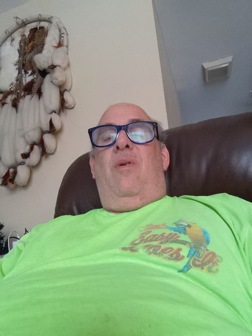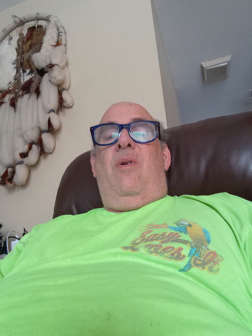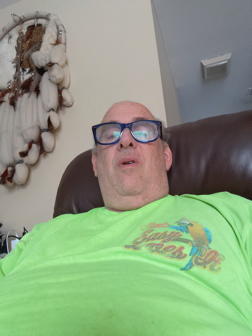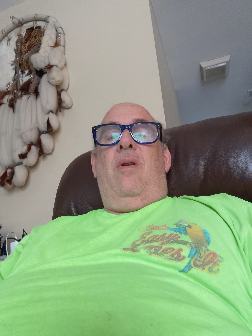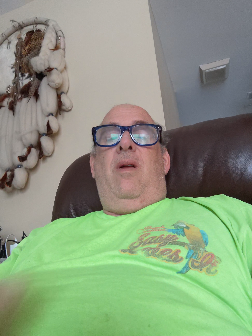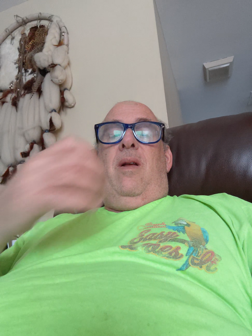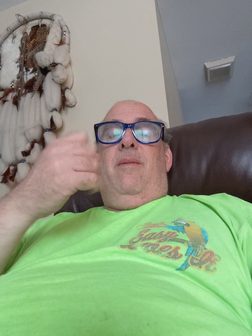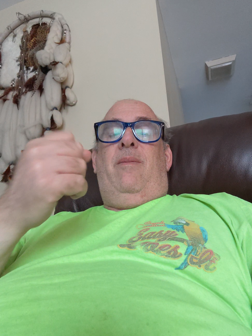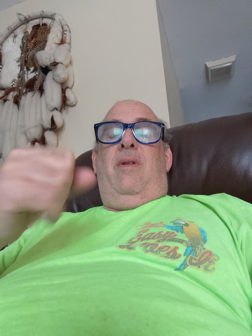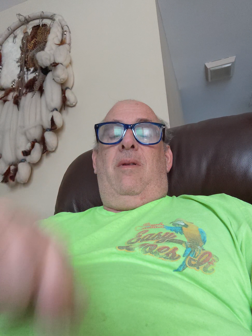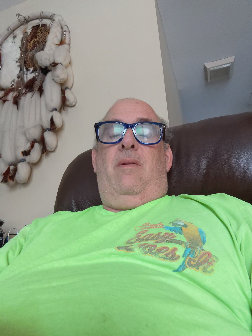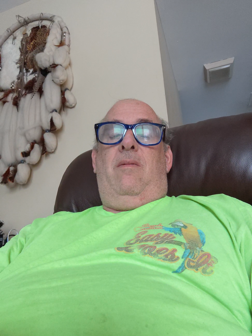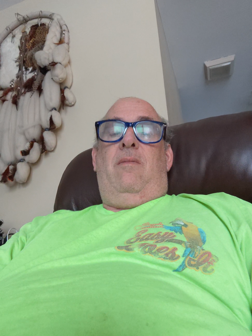milk